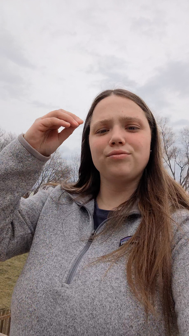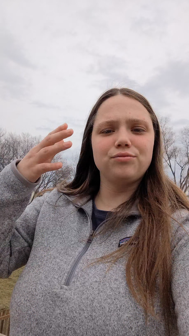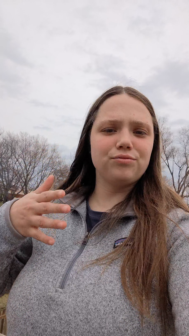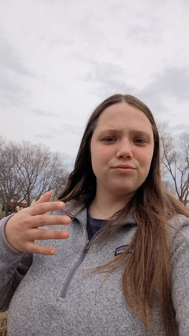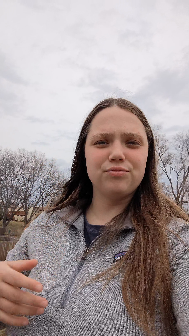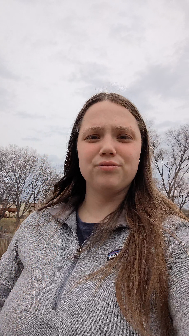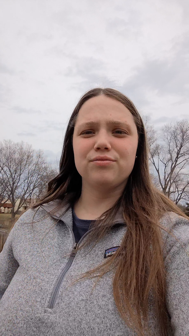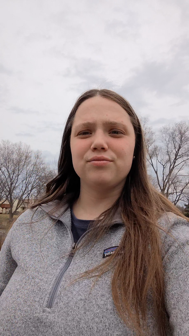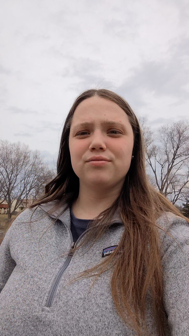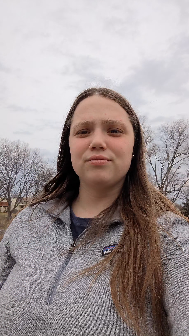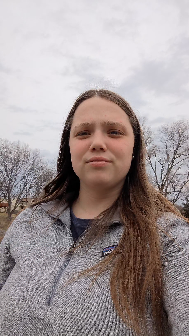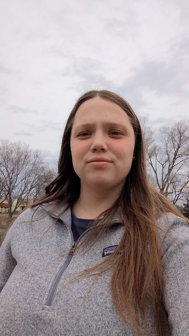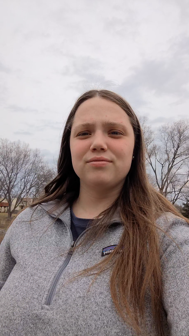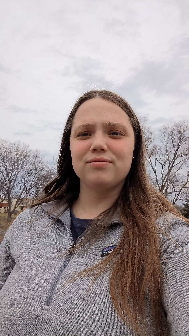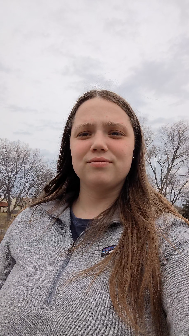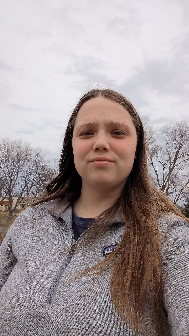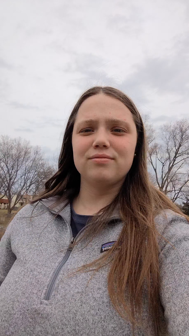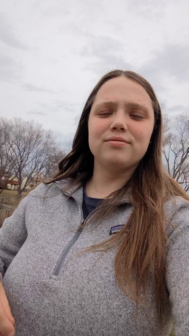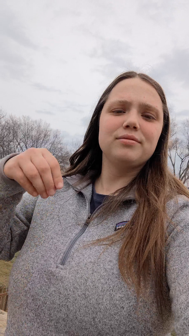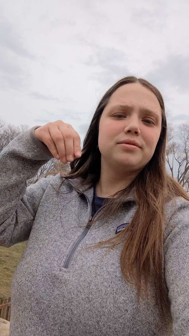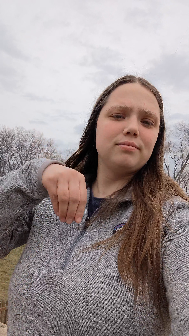inside